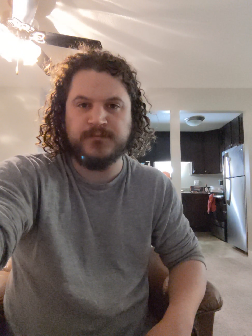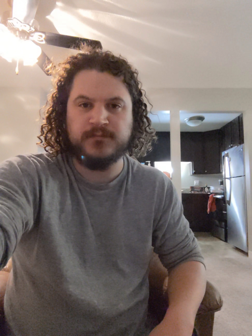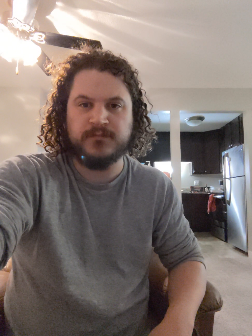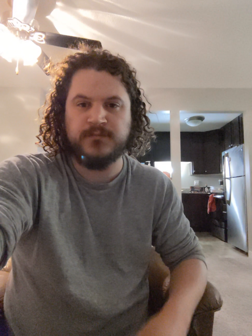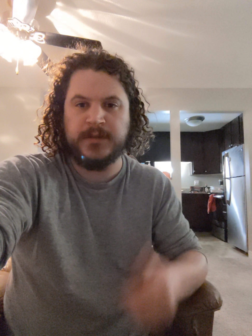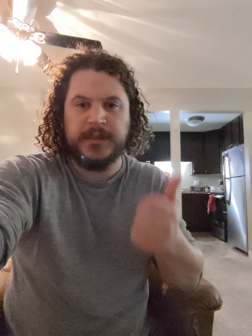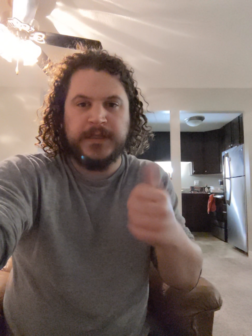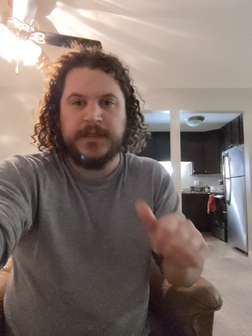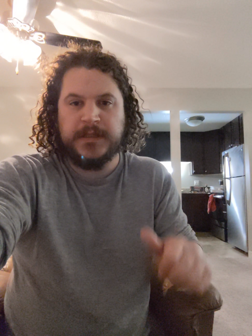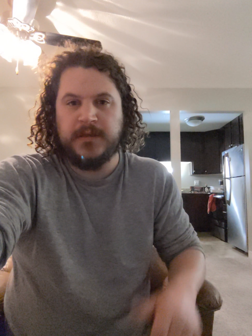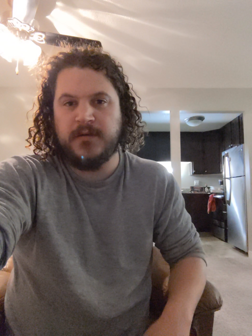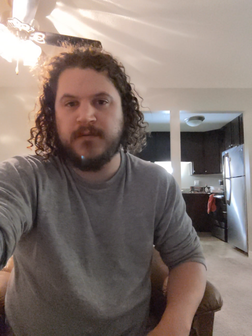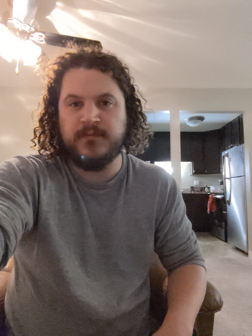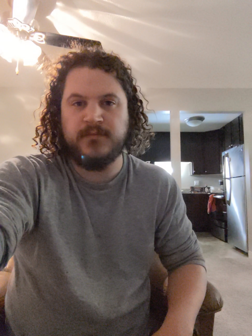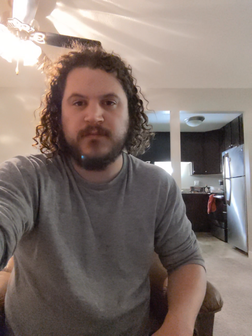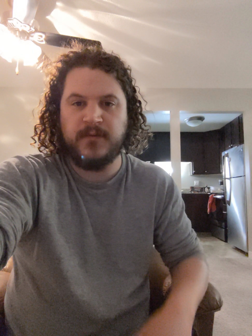any